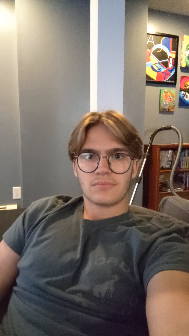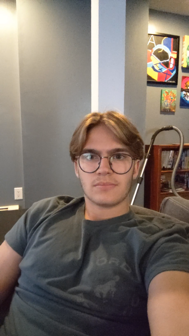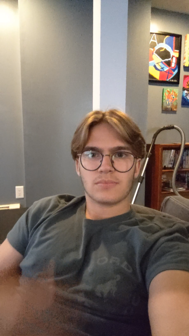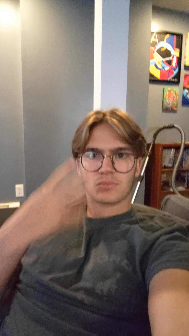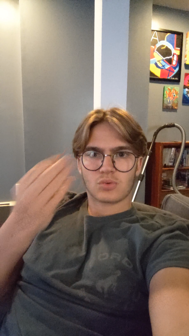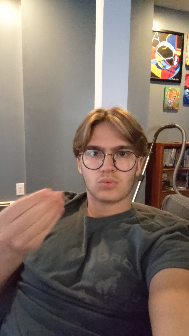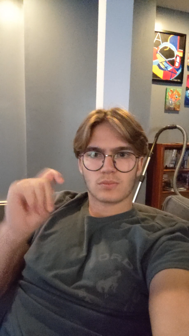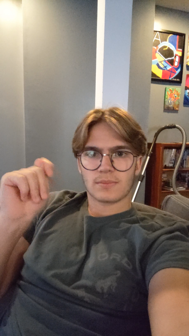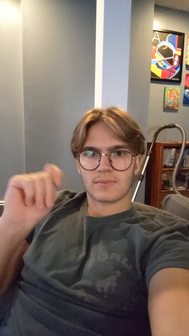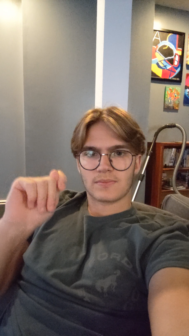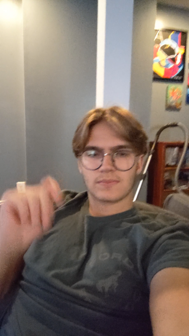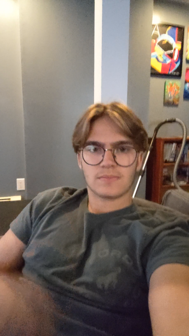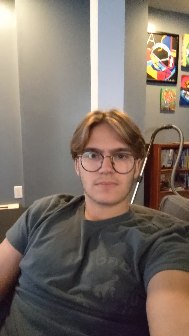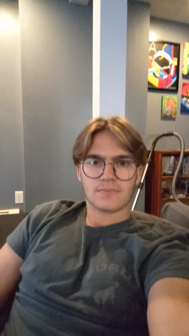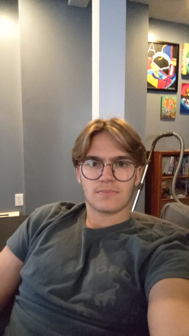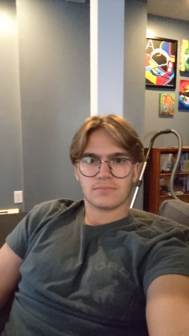go potty